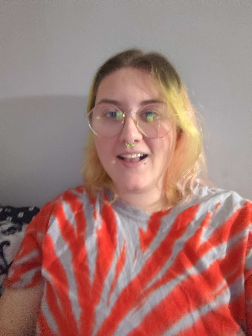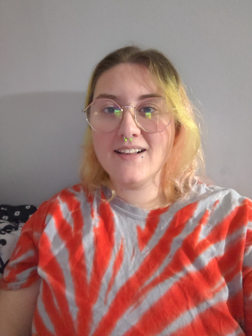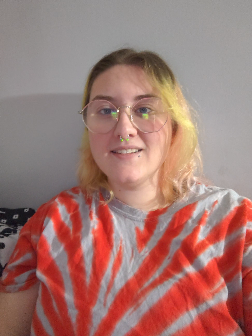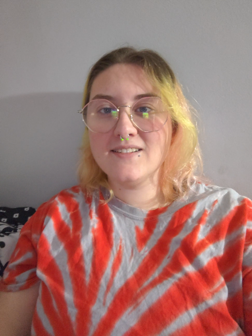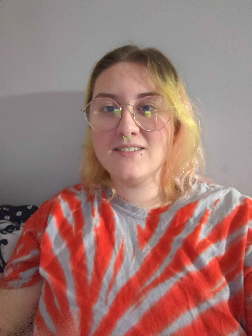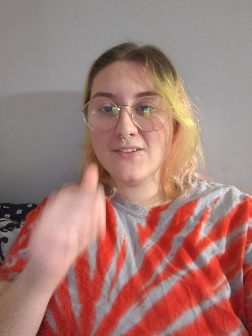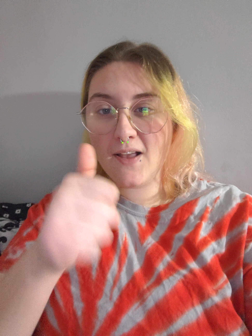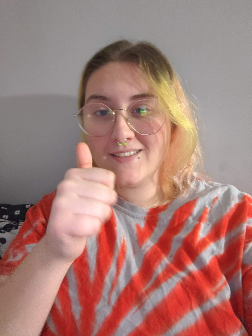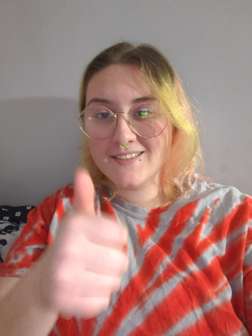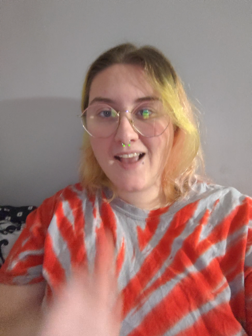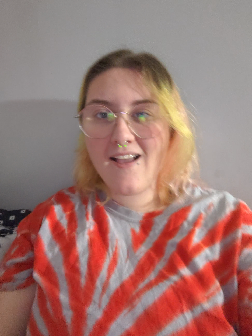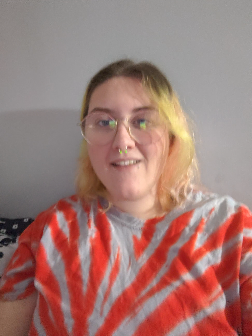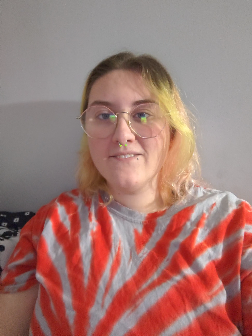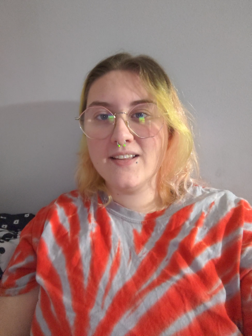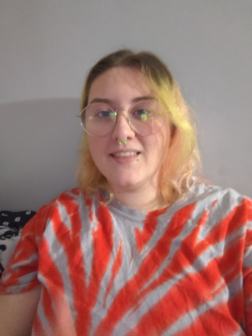yourself